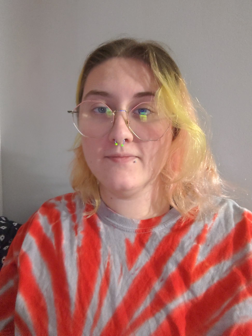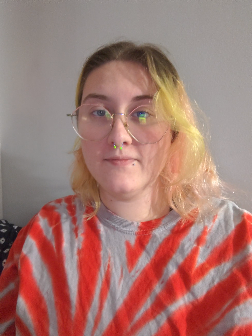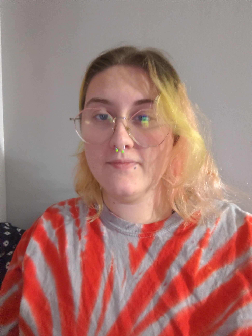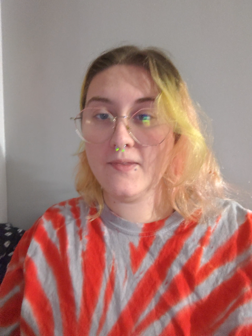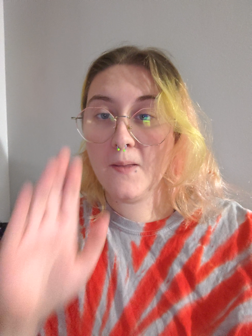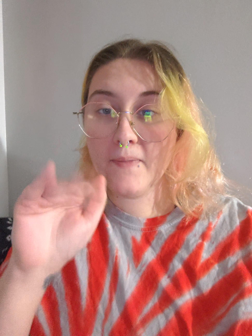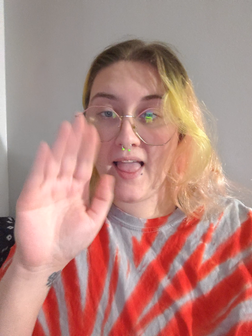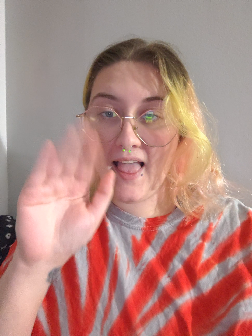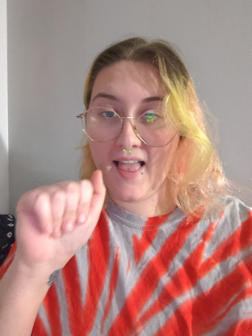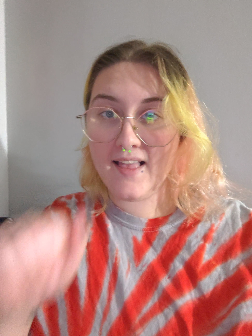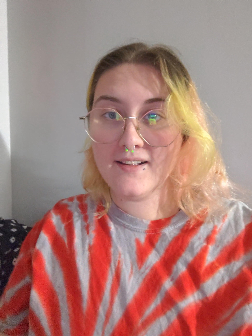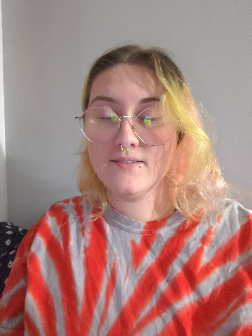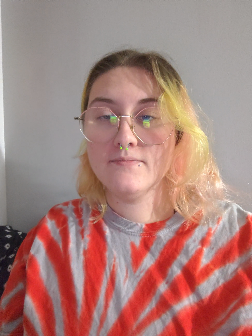bye